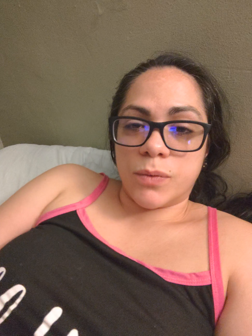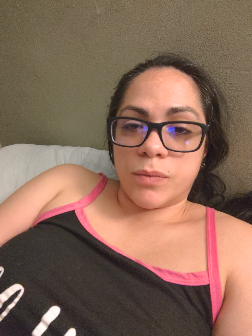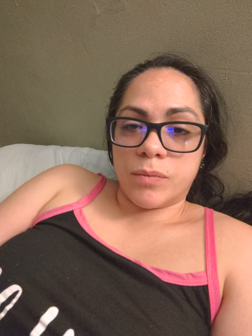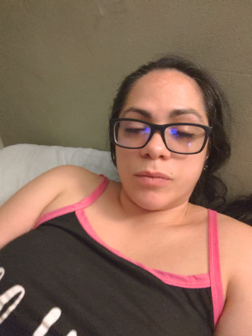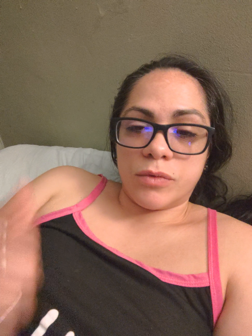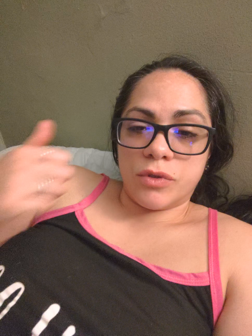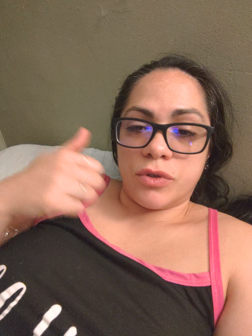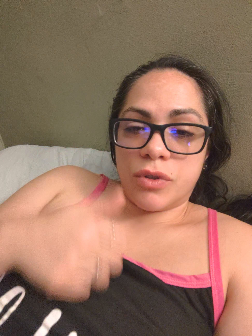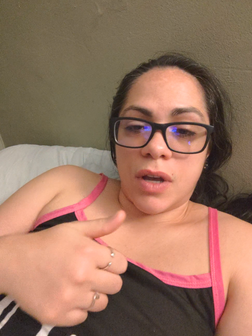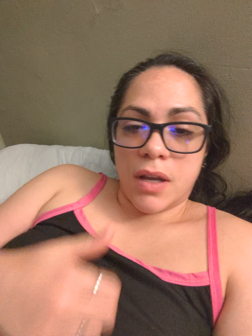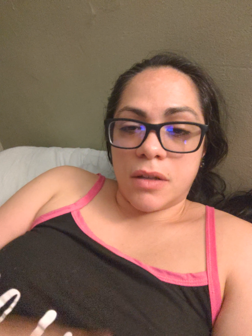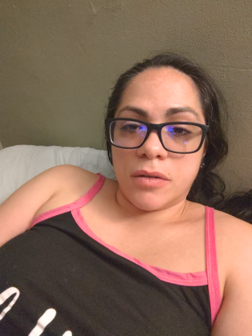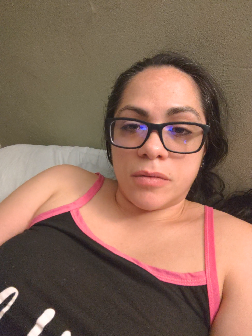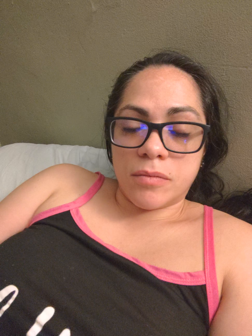jacket